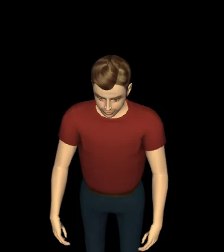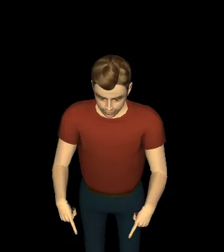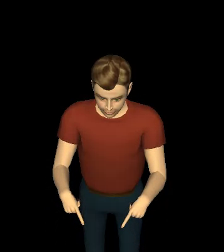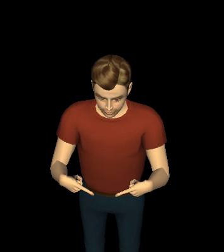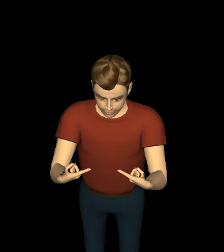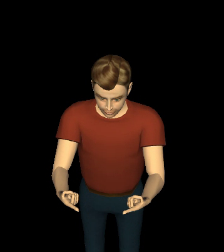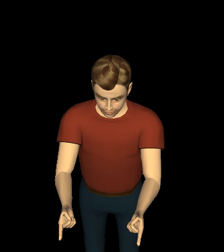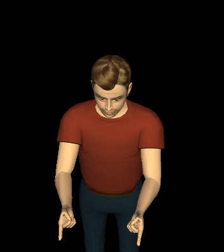يذهب